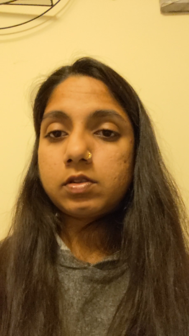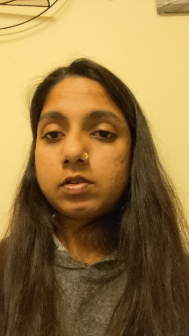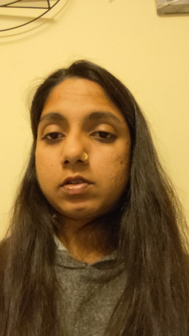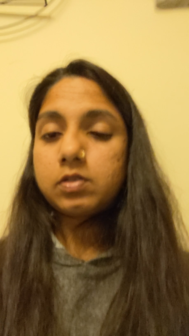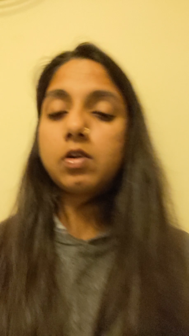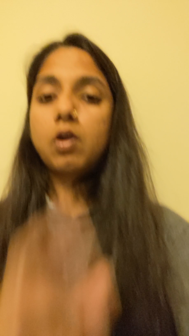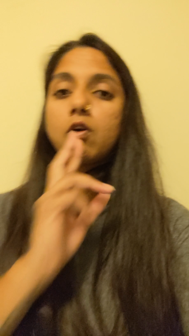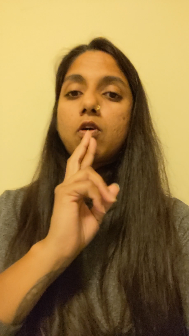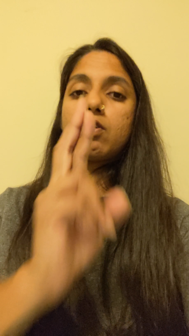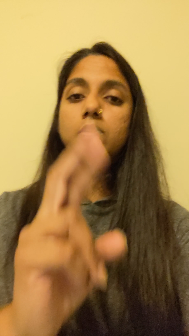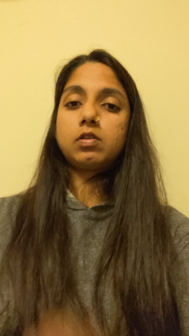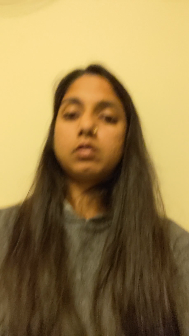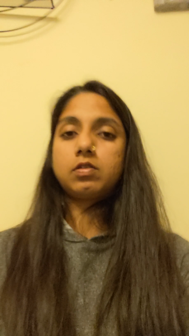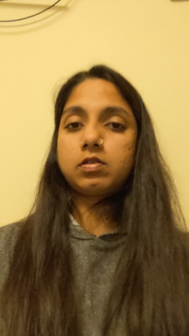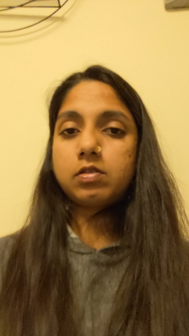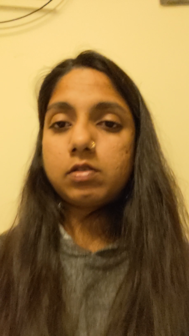are